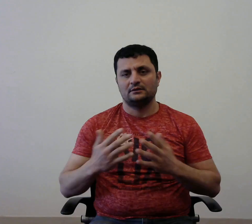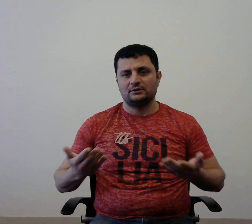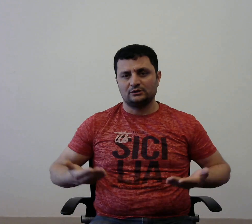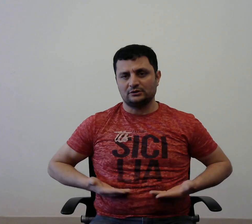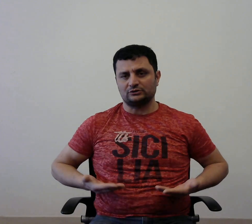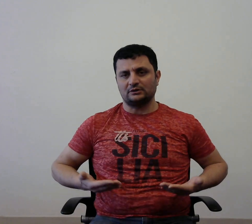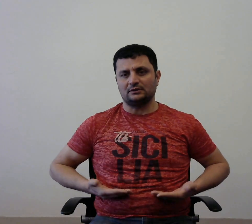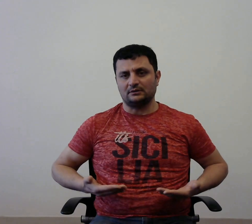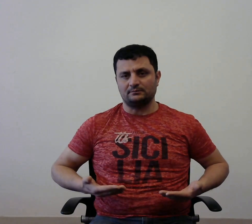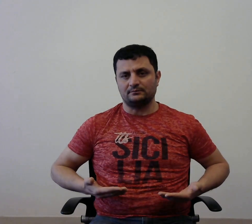yaşamaq